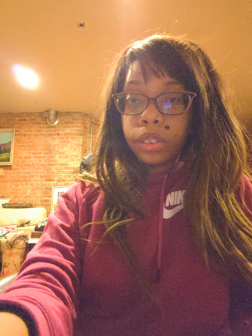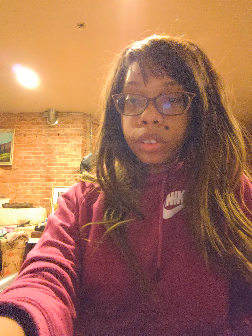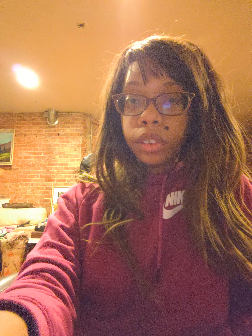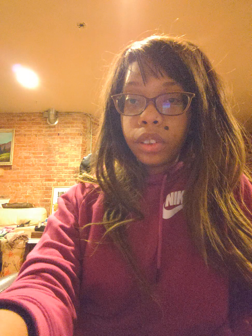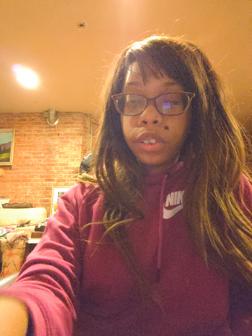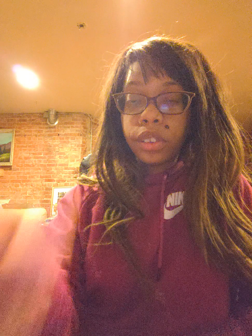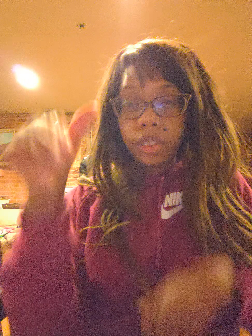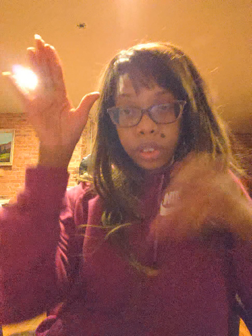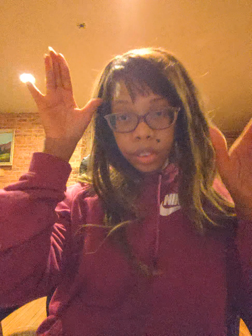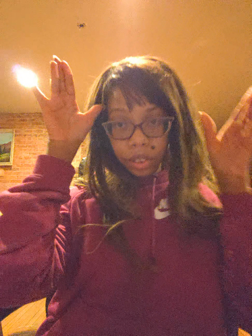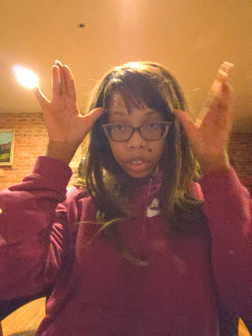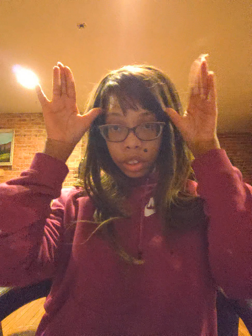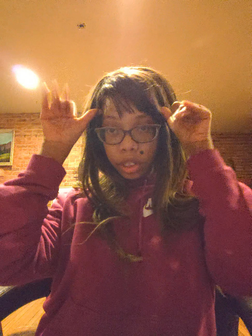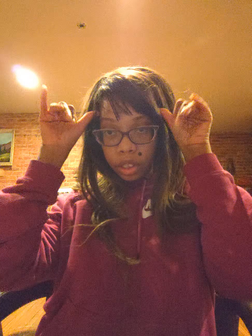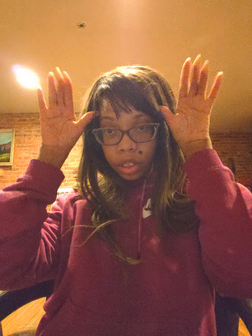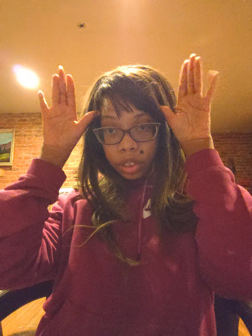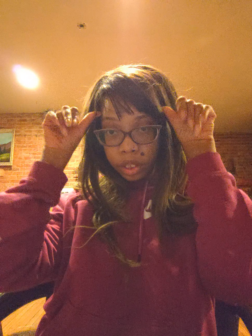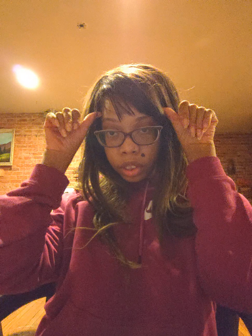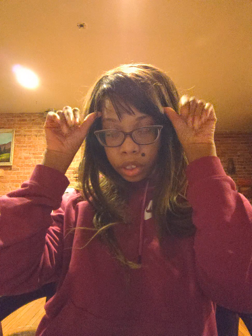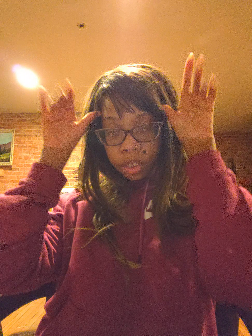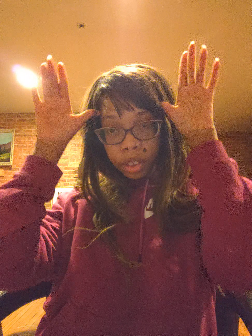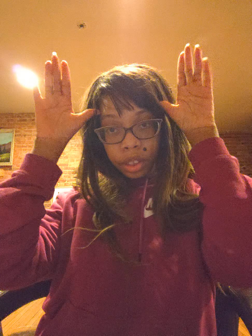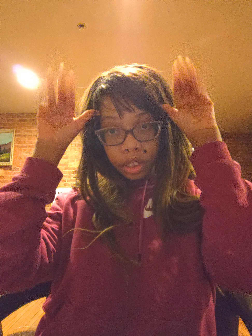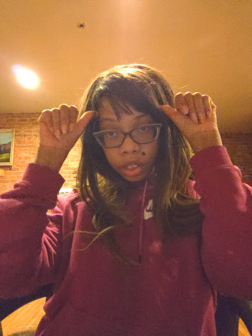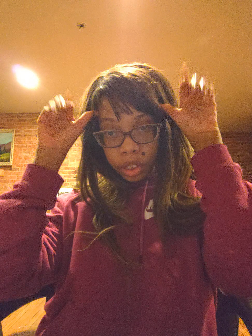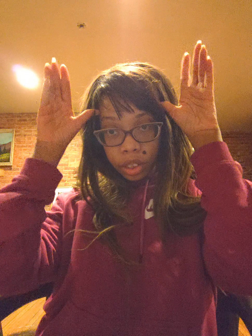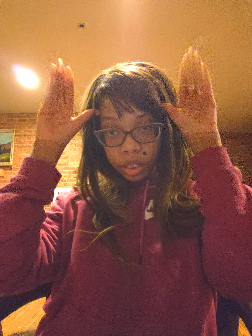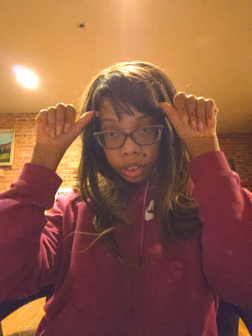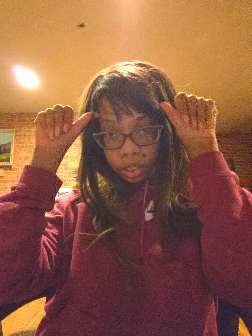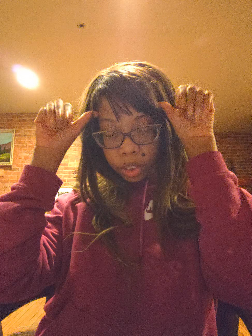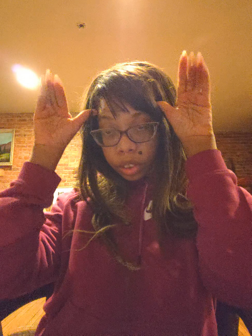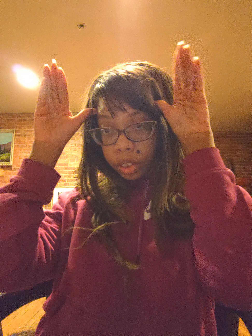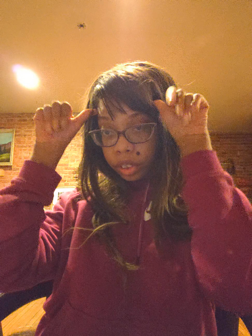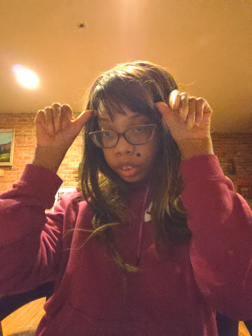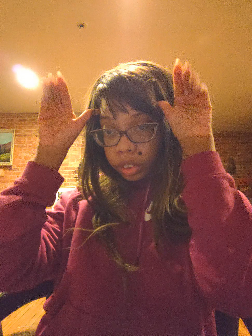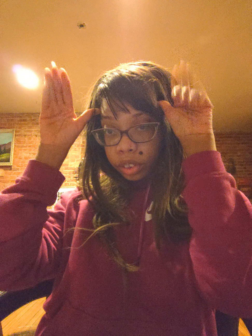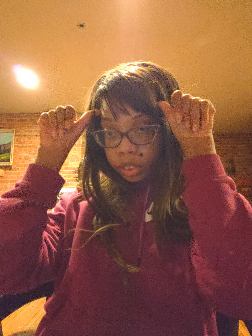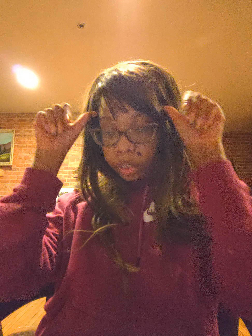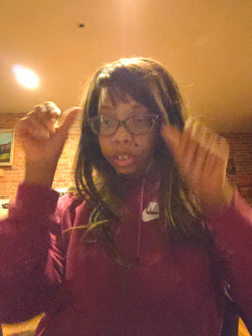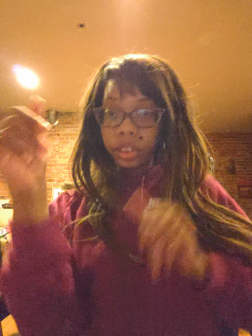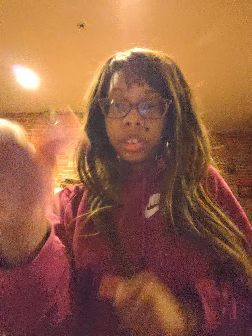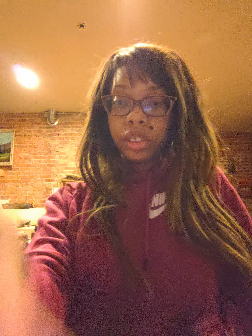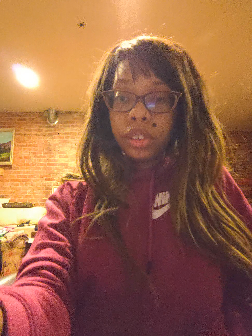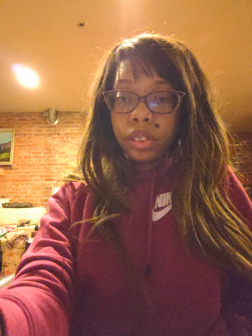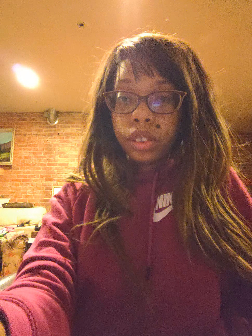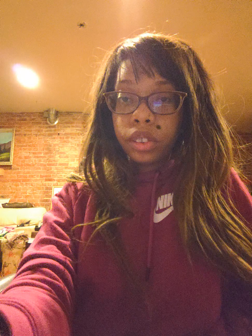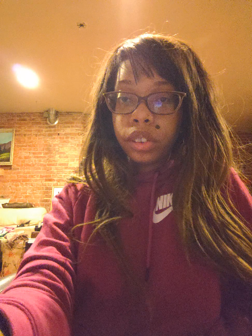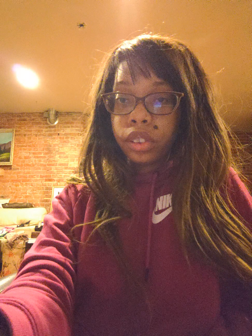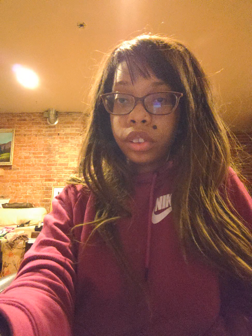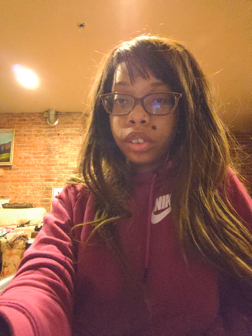donkey